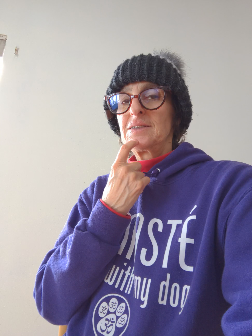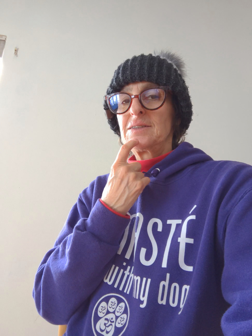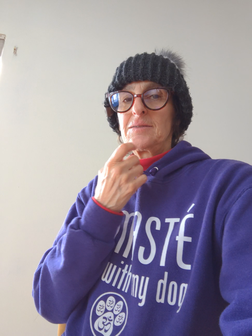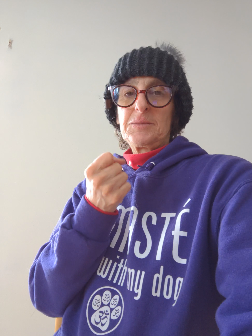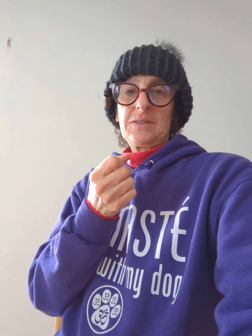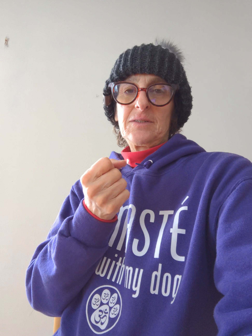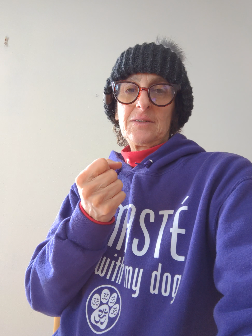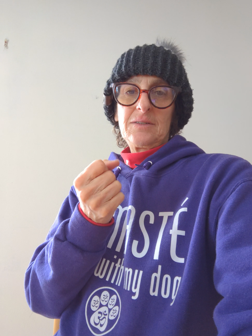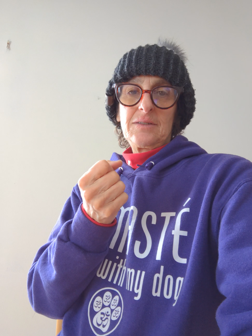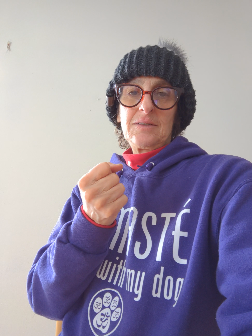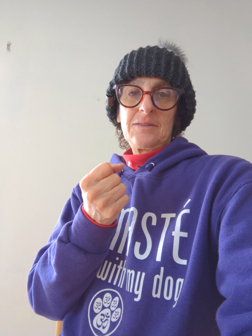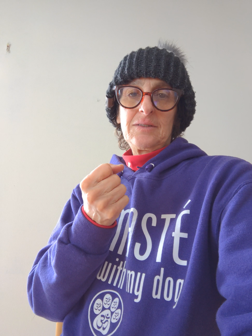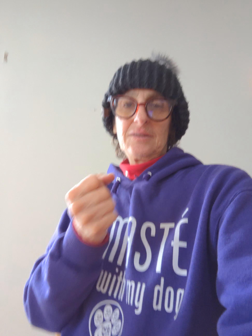milk